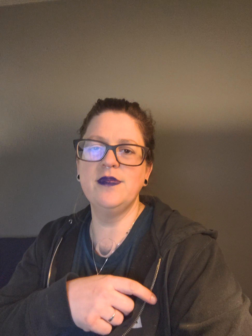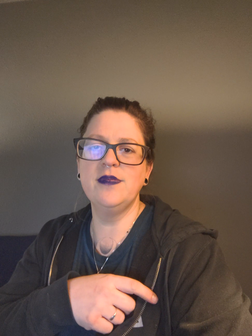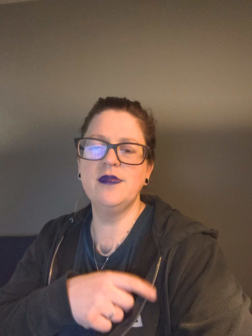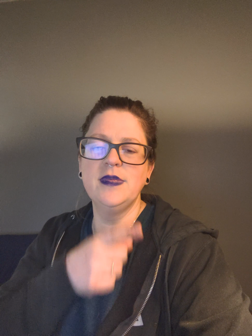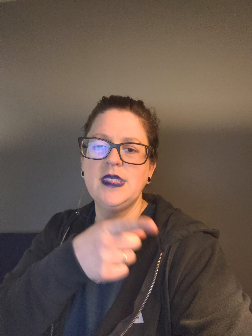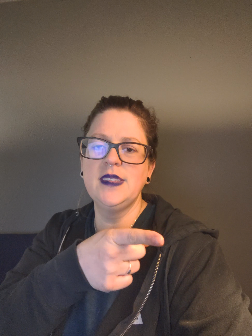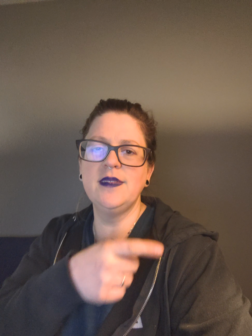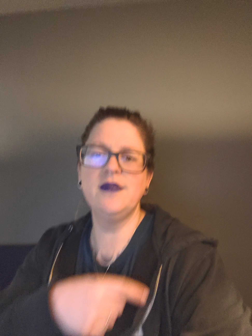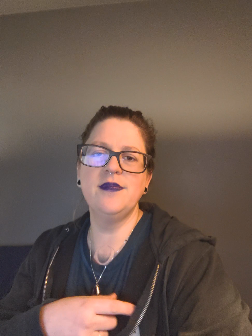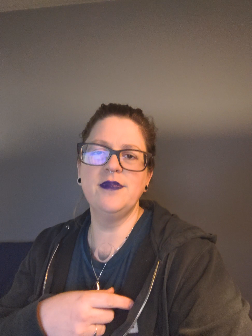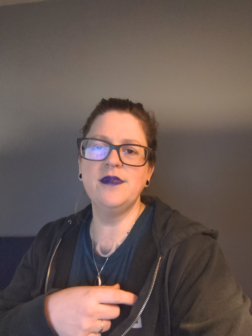he/she/it